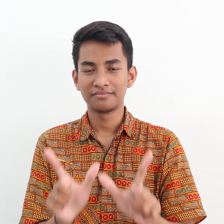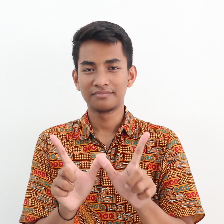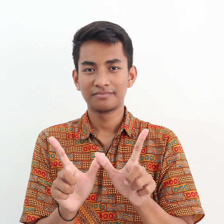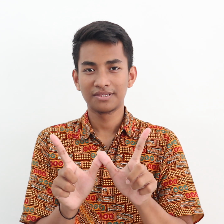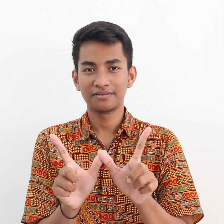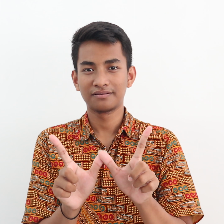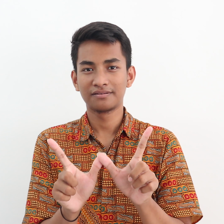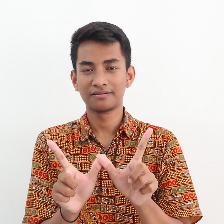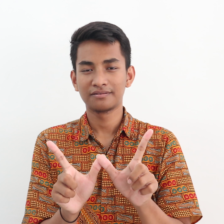W